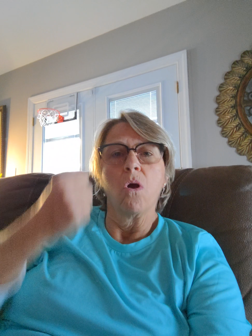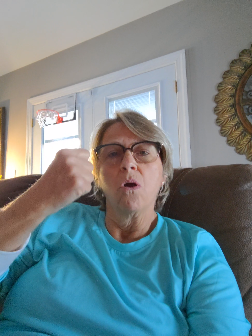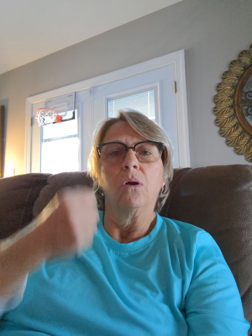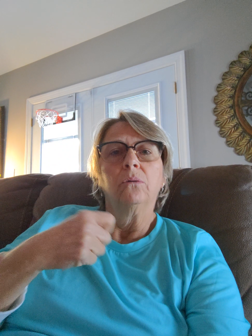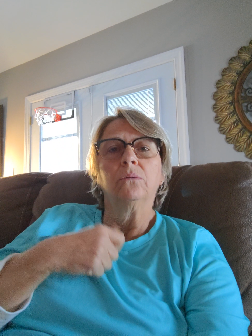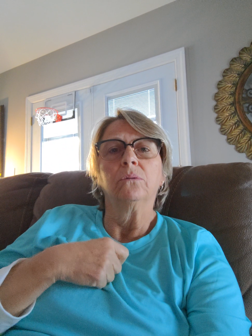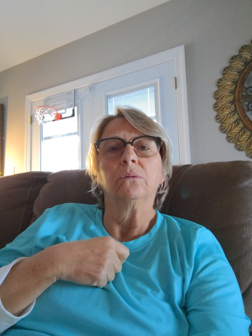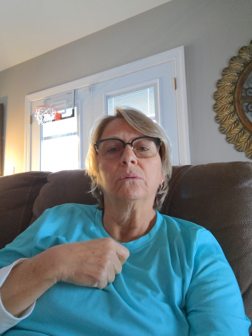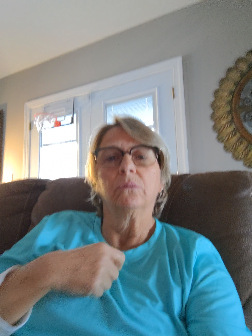car